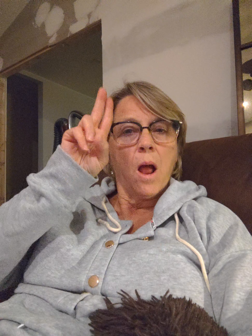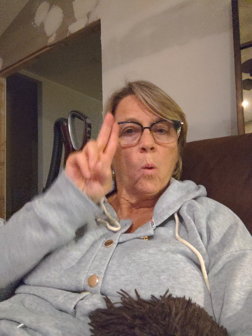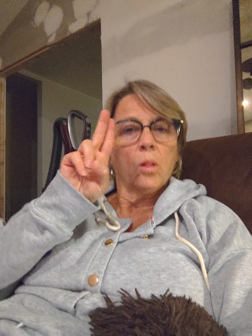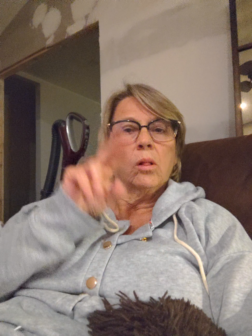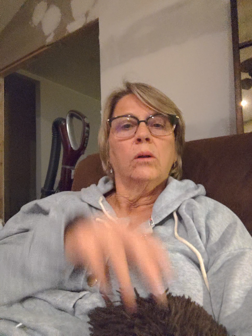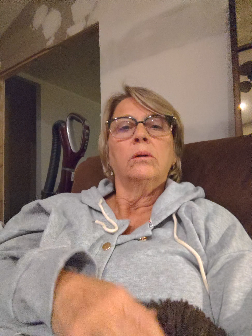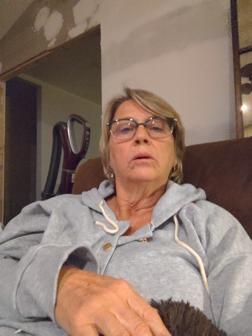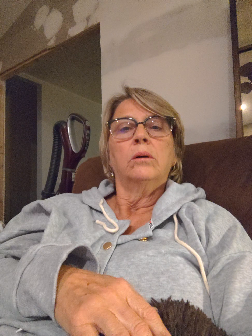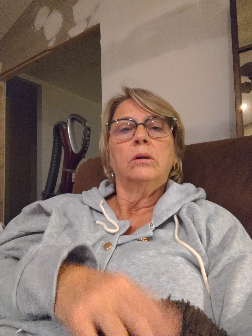uncle